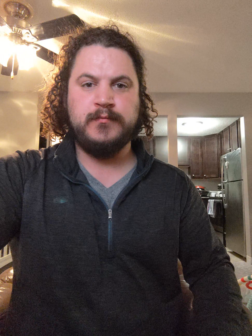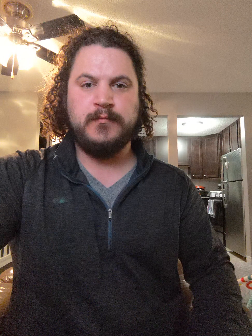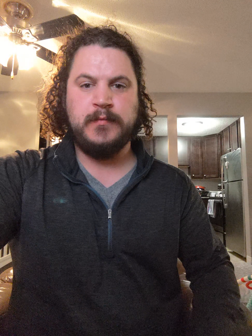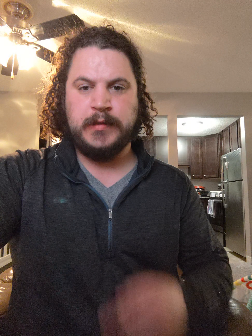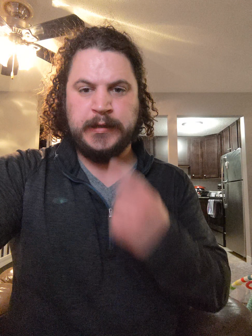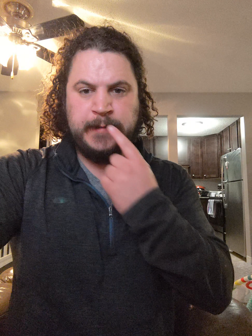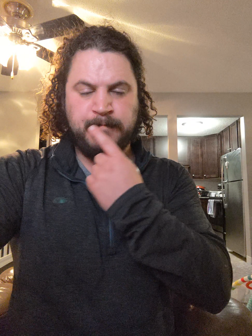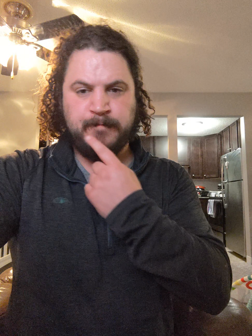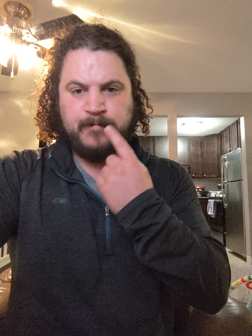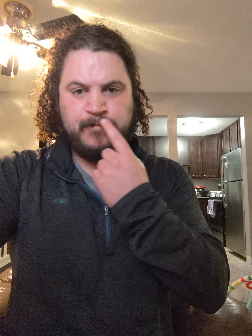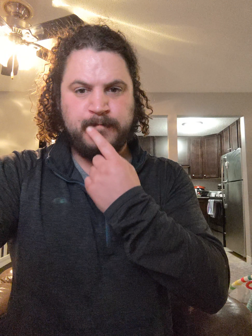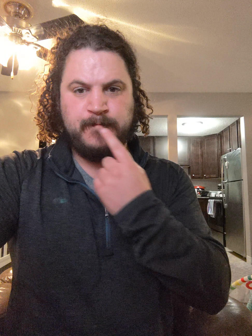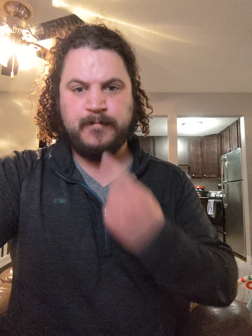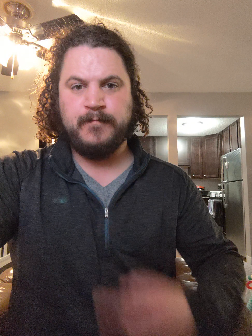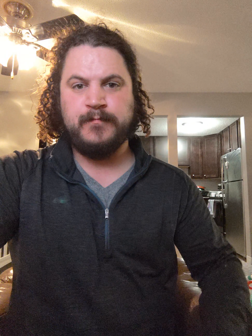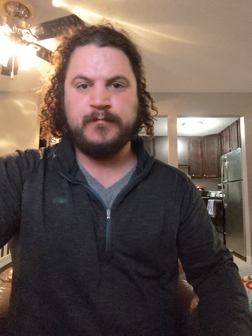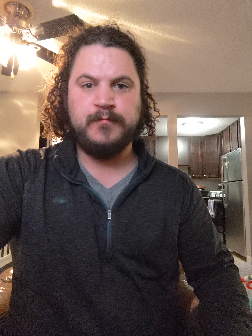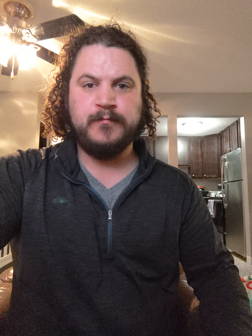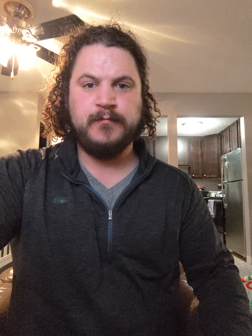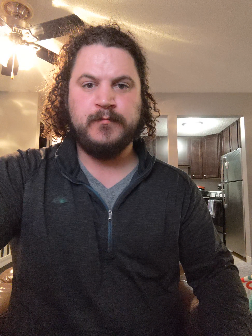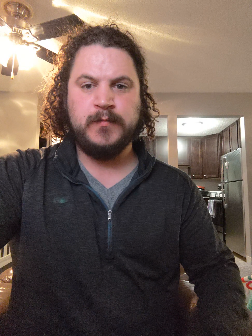lips